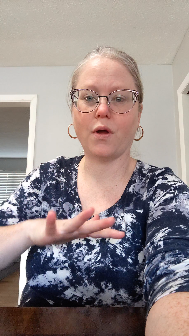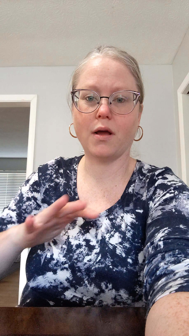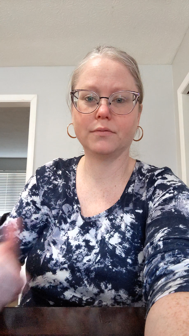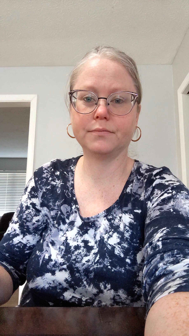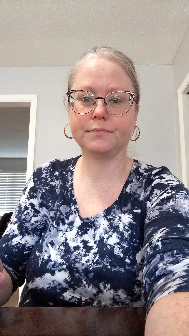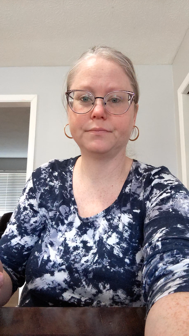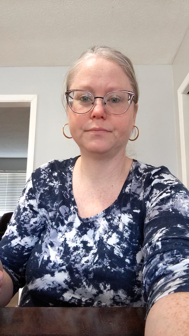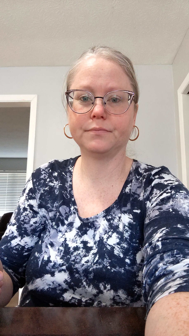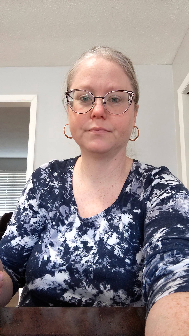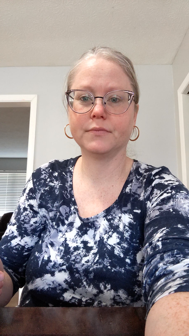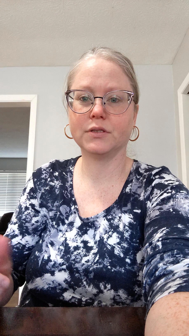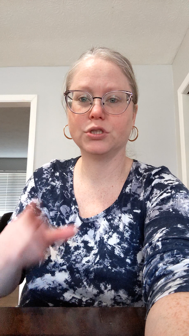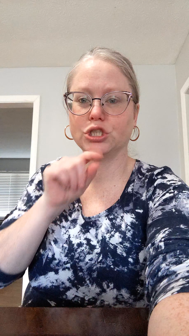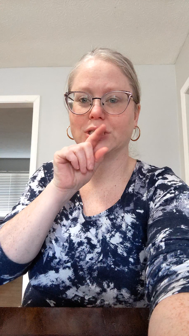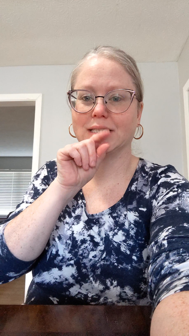chicken